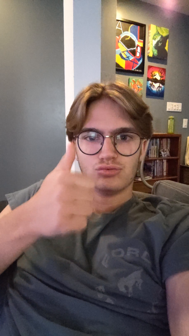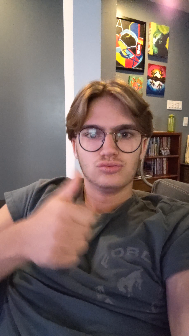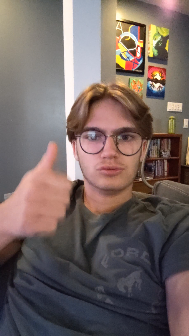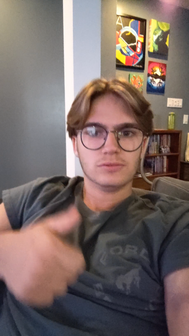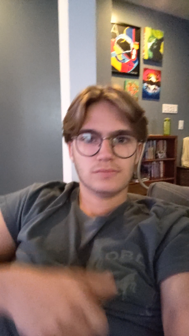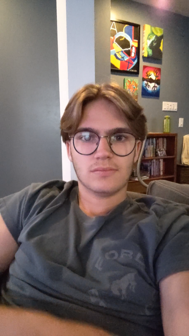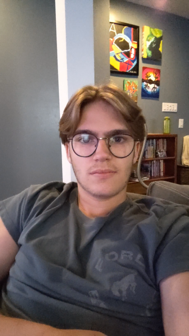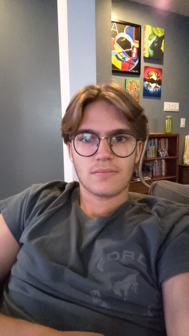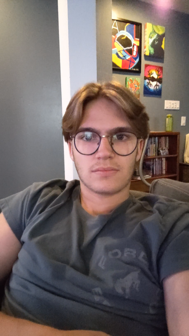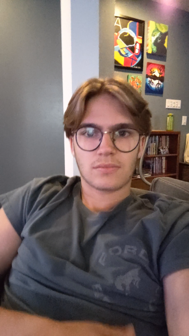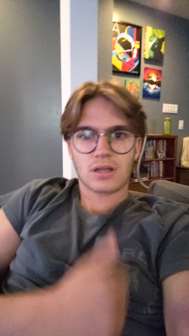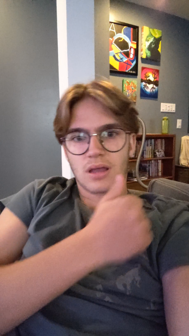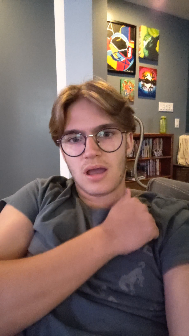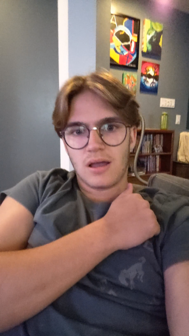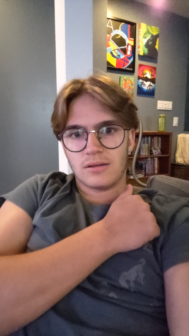hug